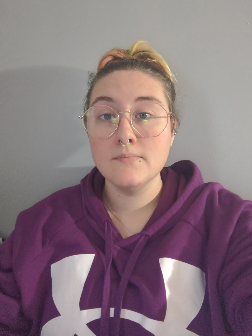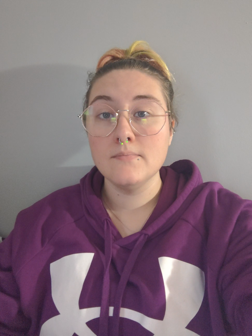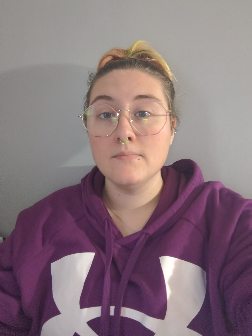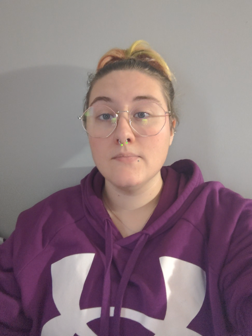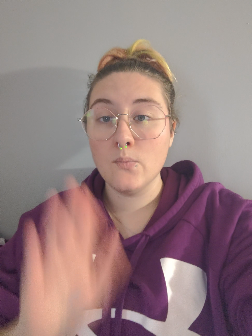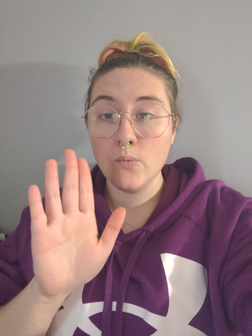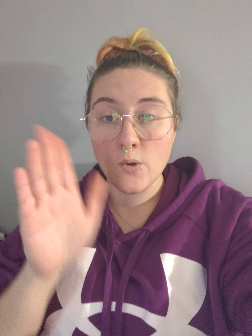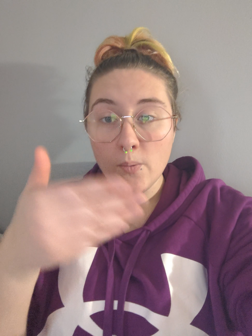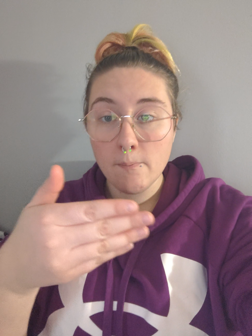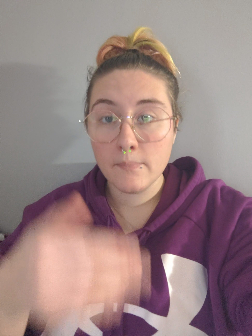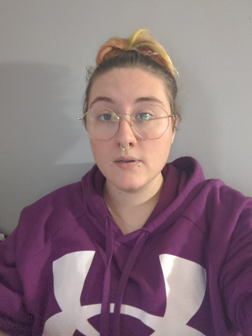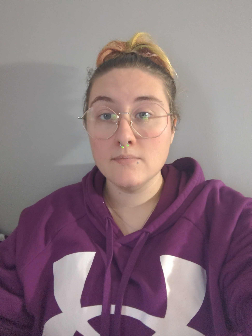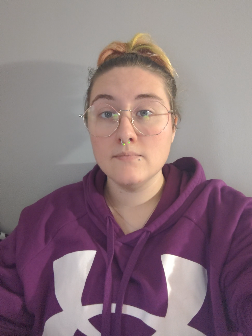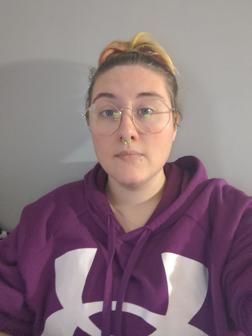room